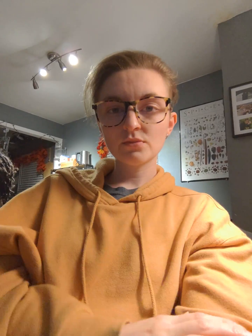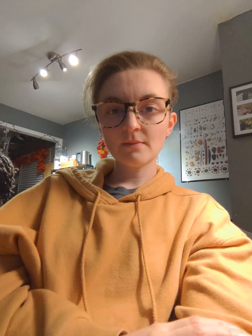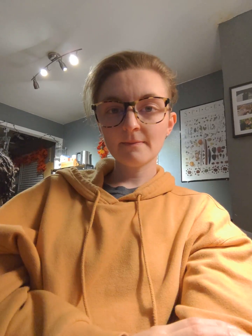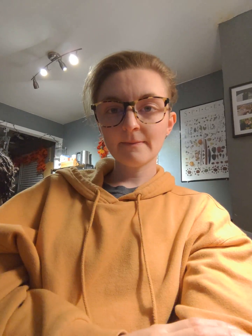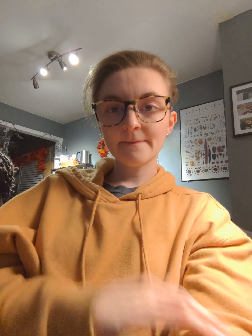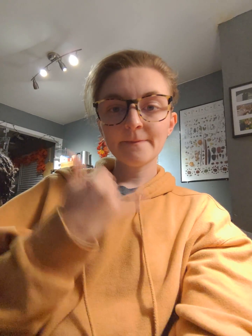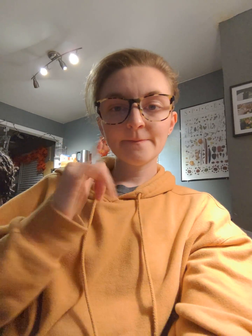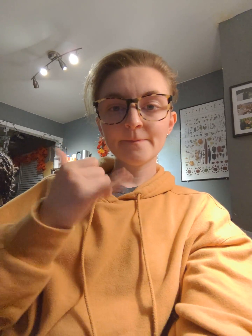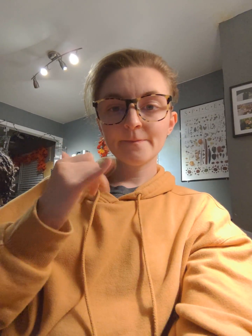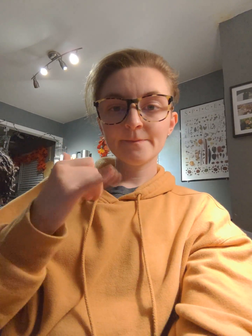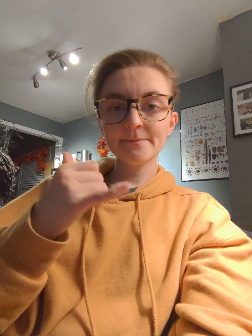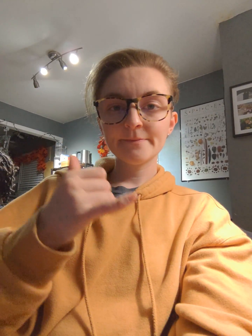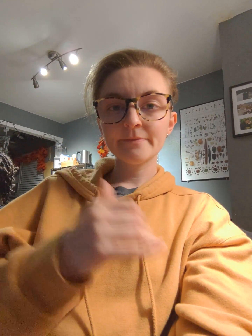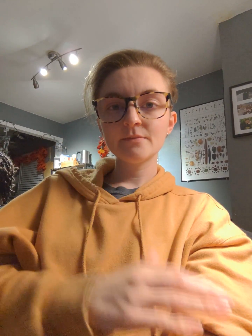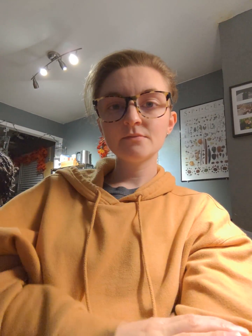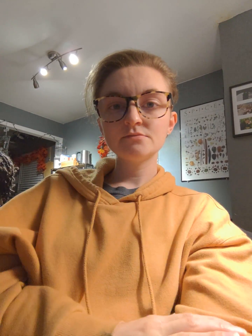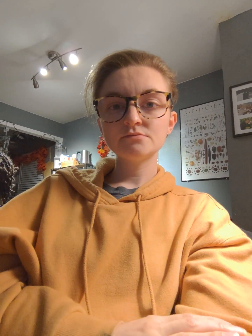play